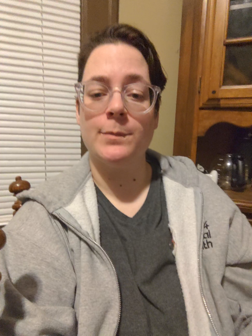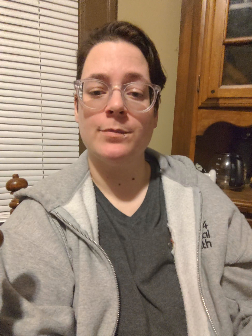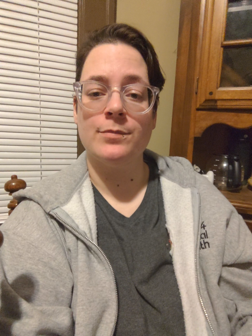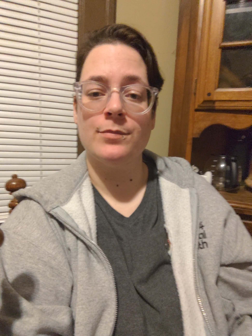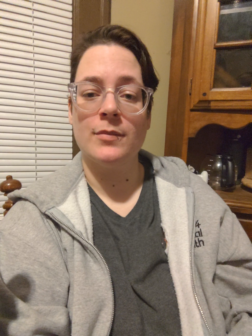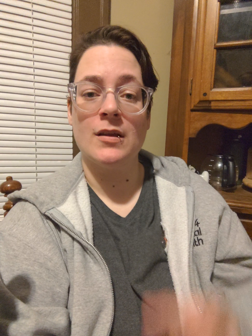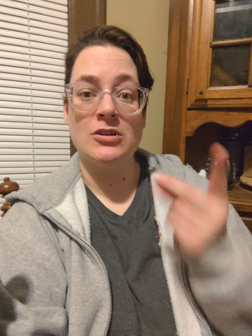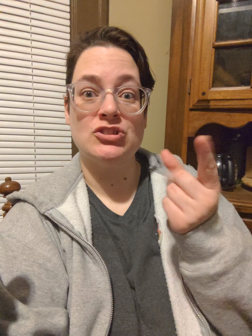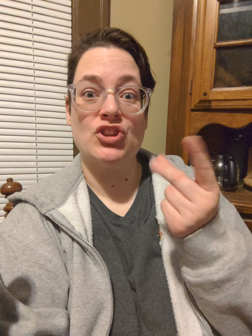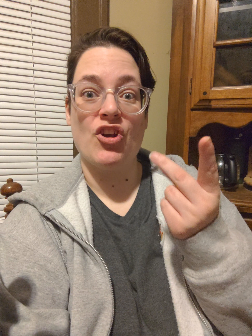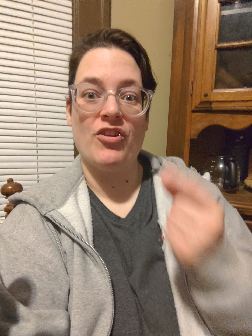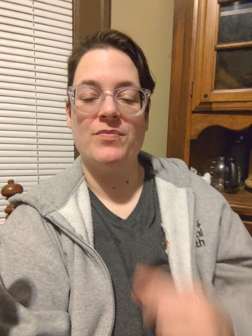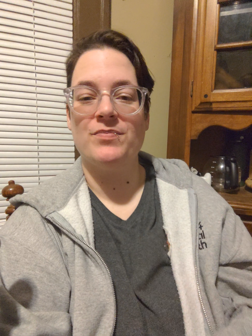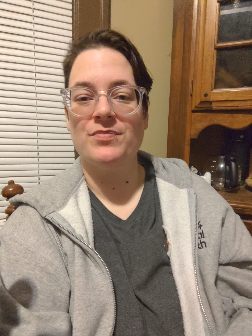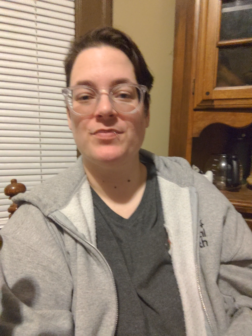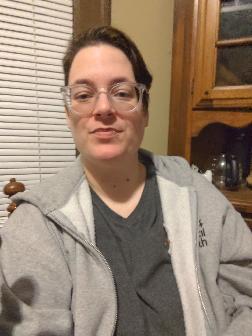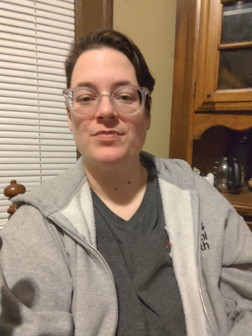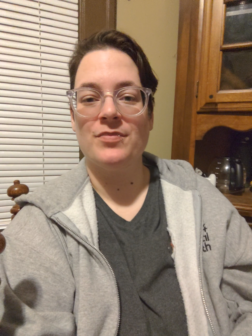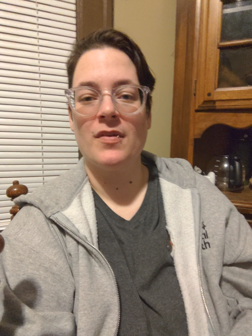dog